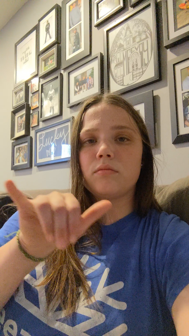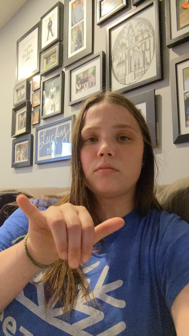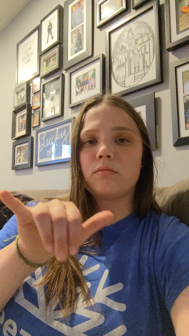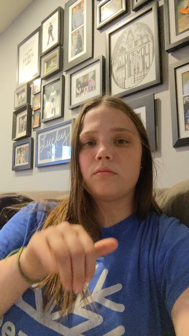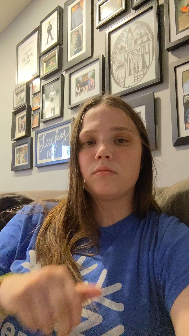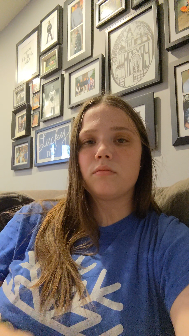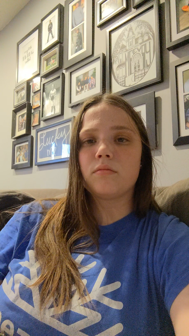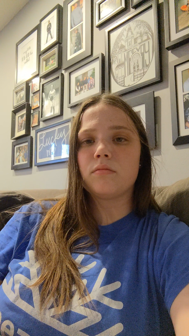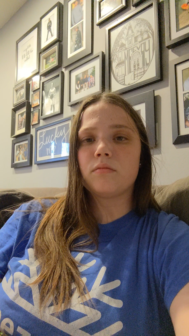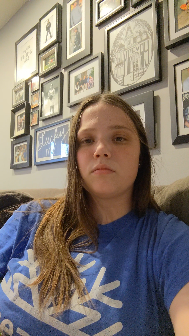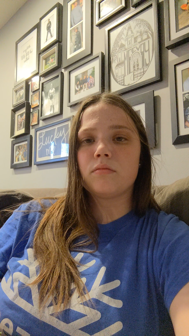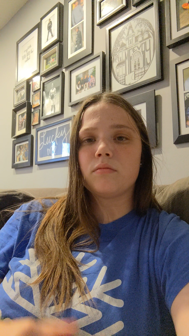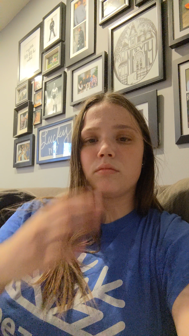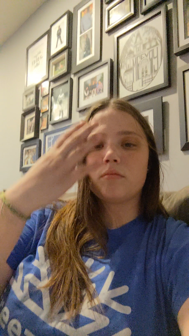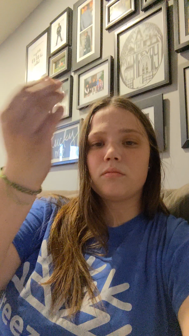going to